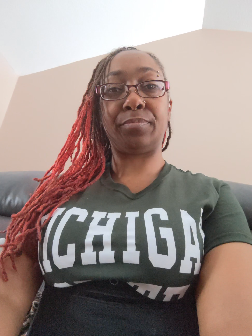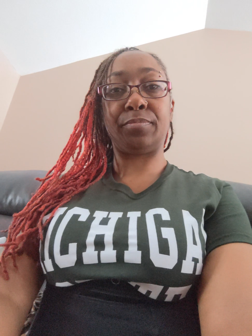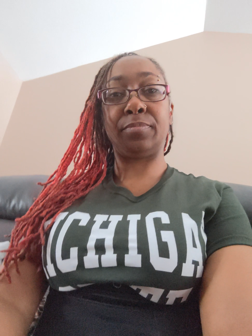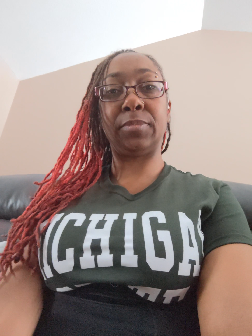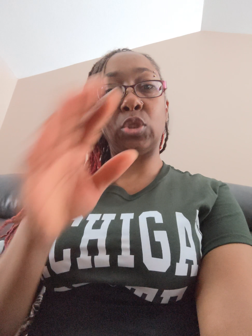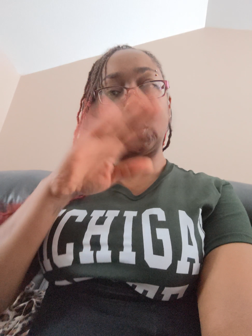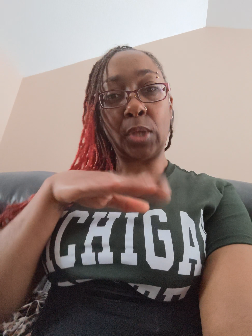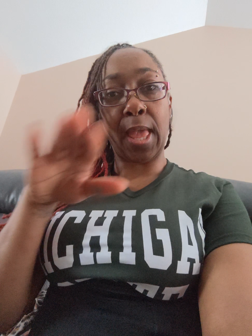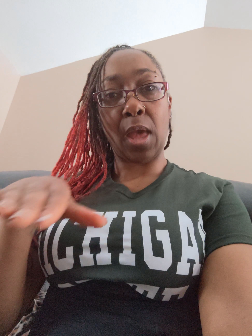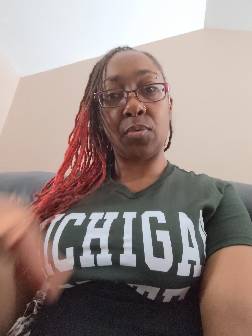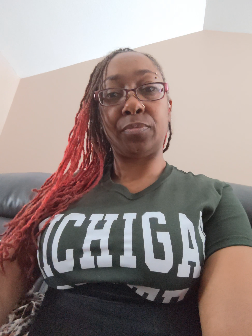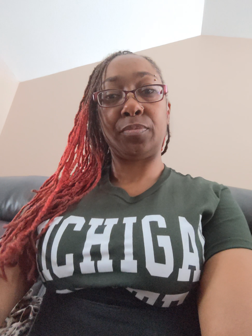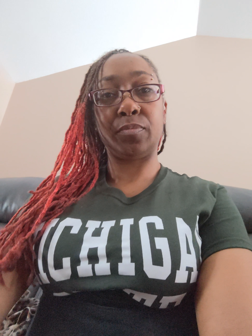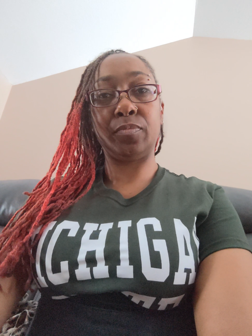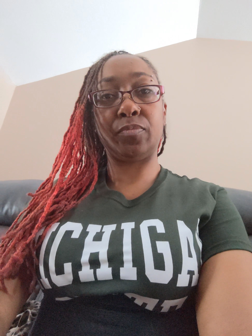child